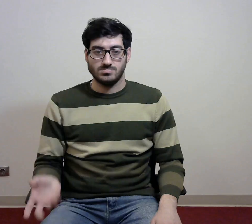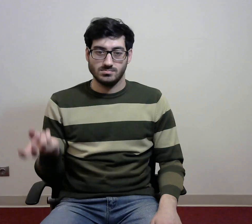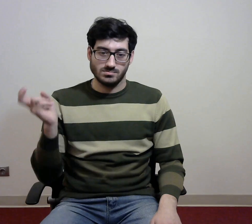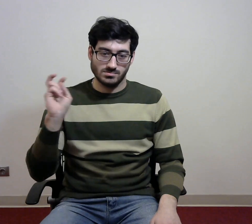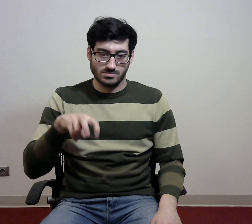gəlmək